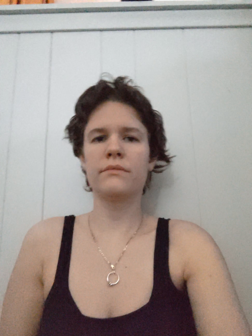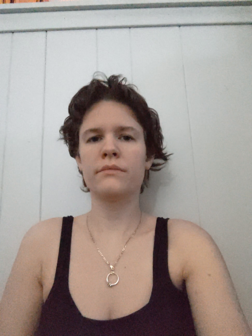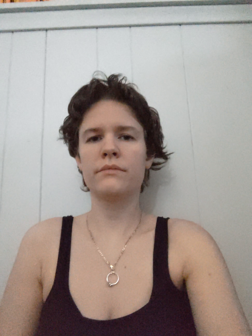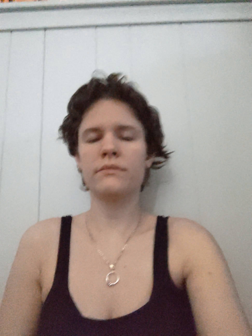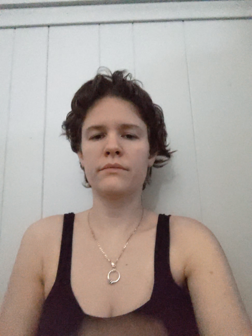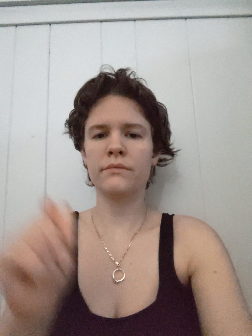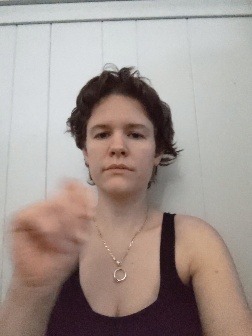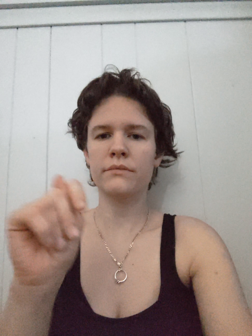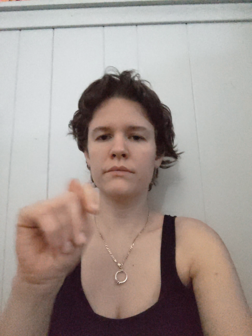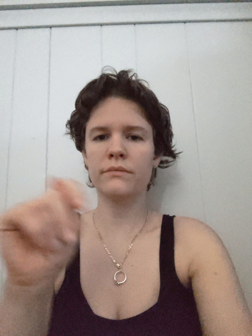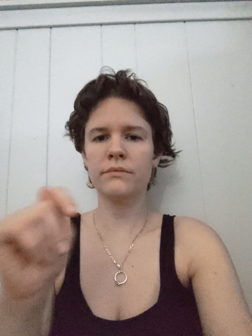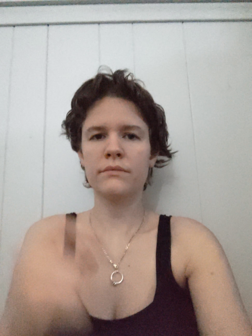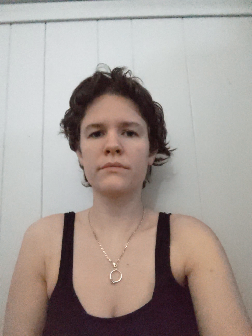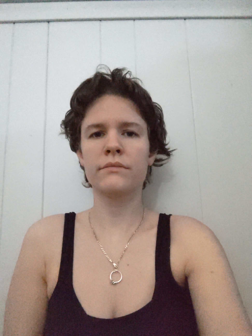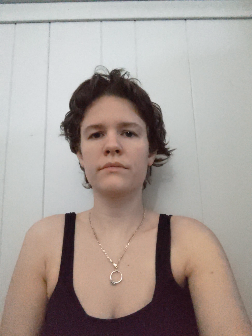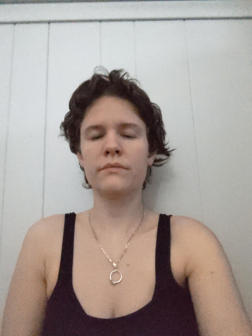potty